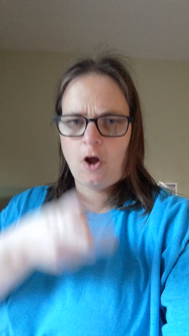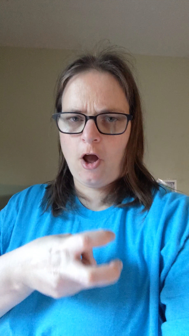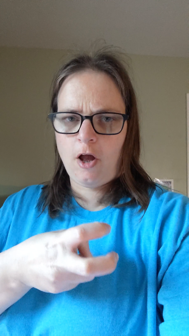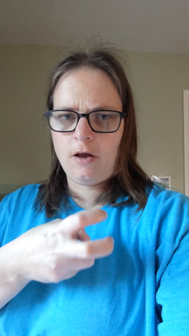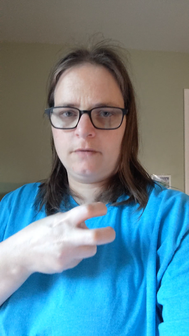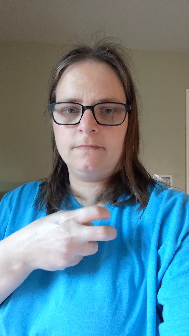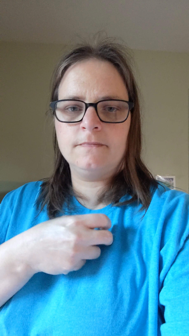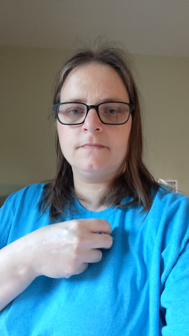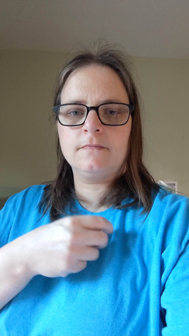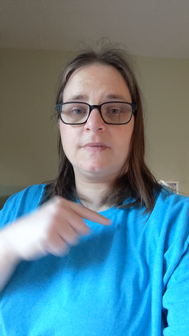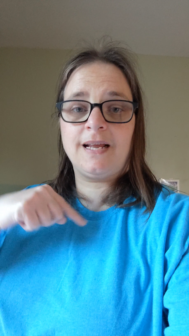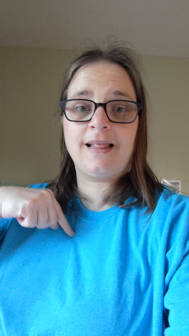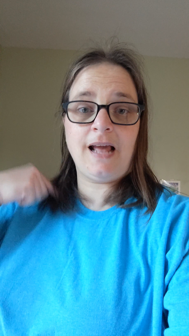necklace